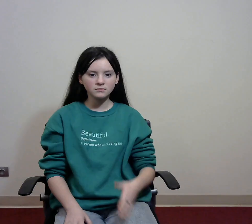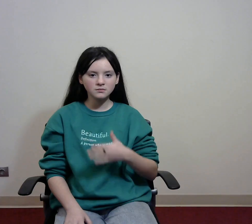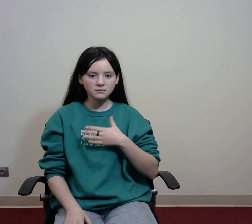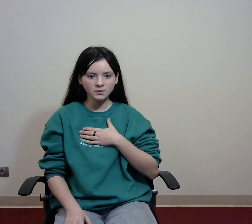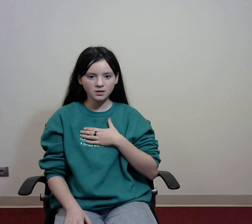mən